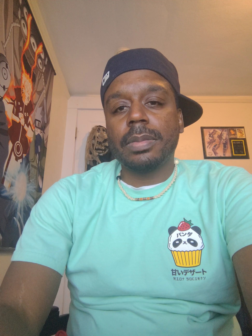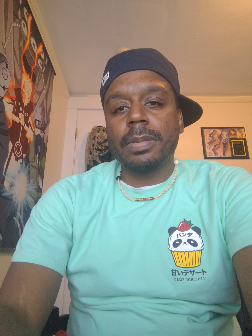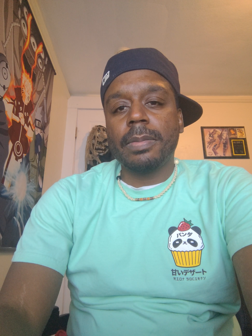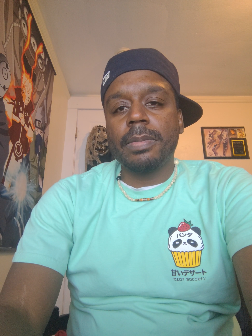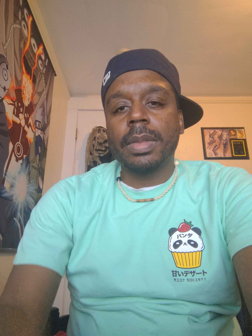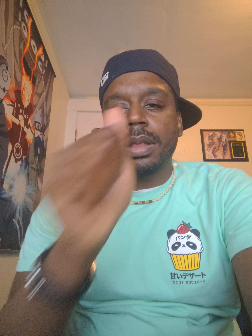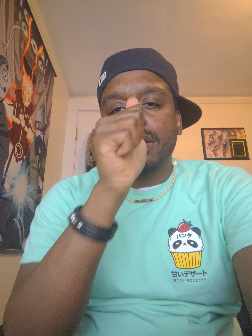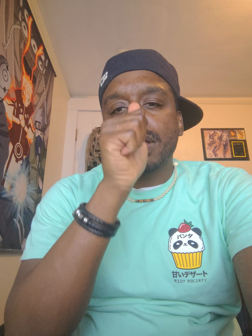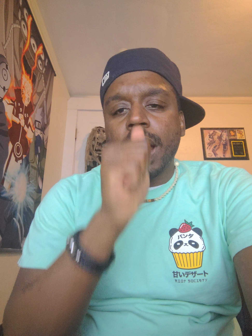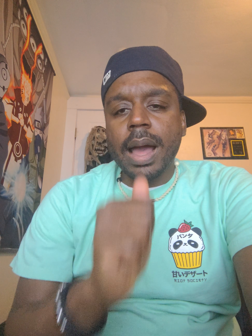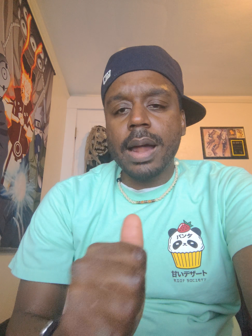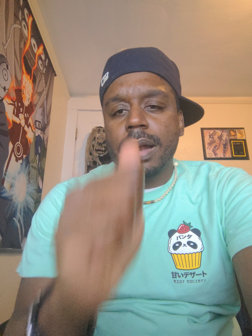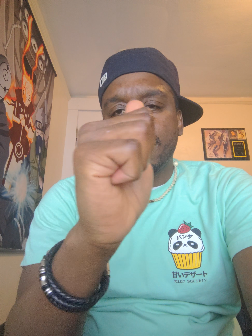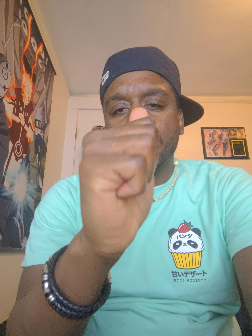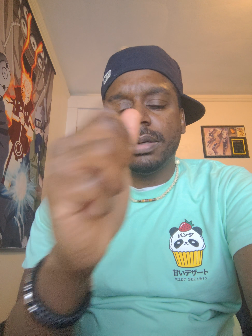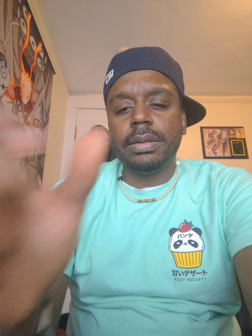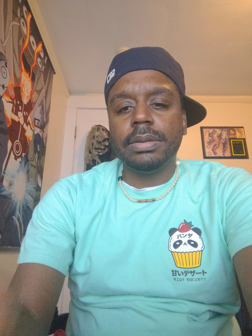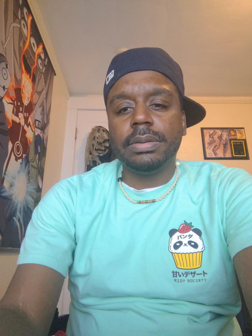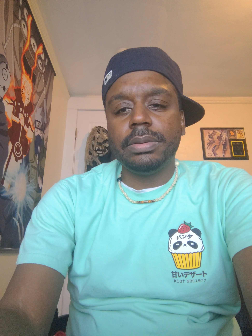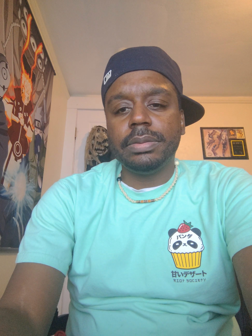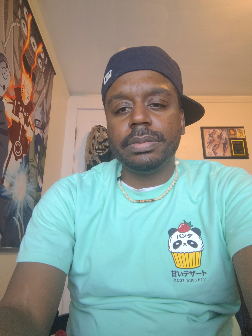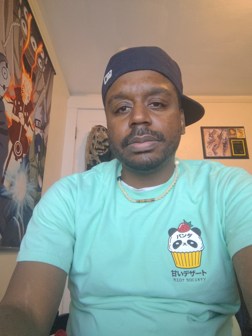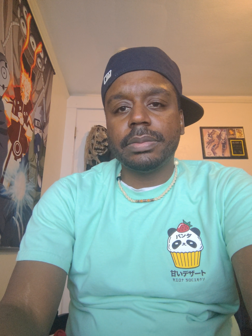hide